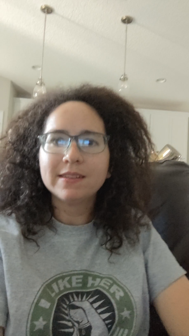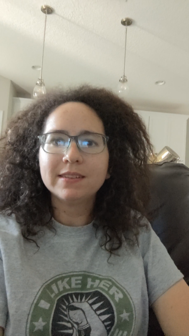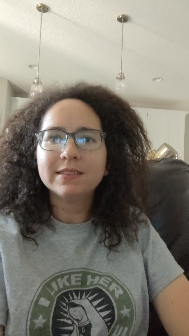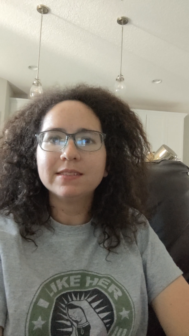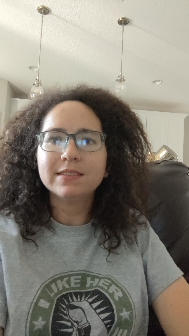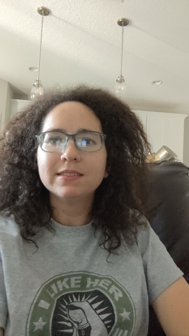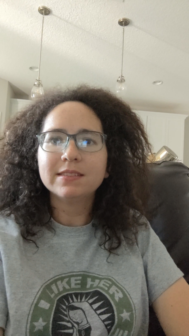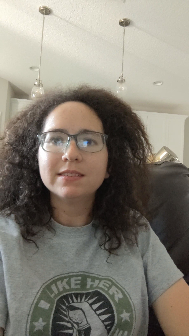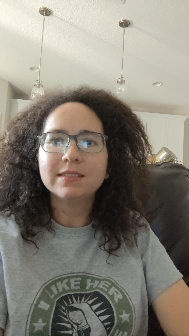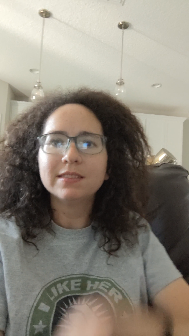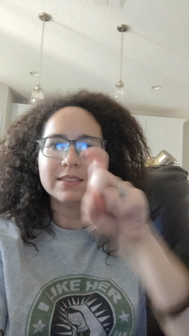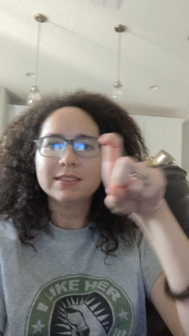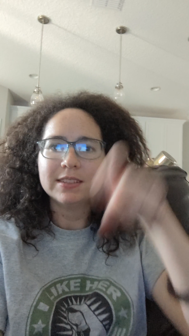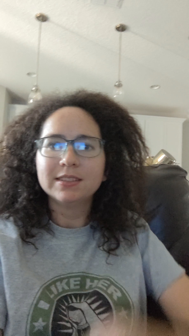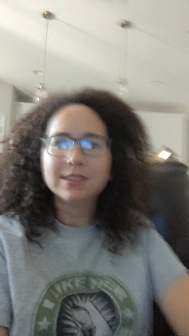should